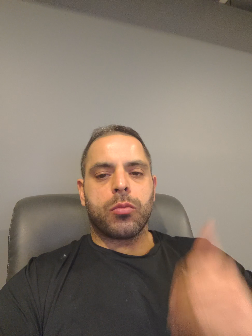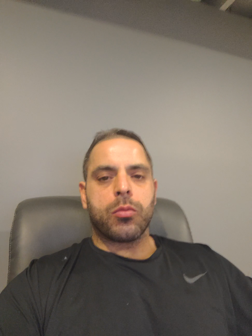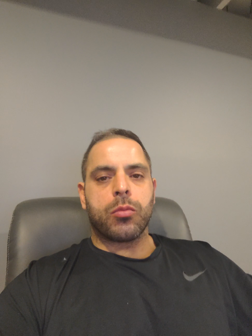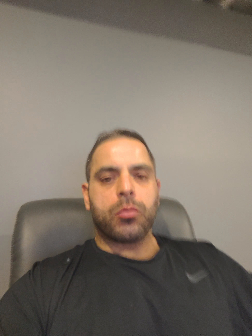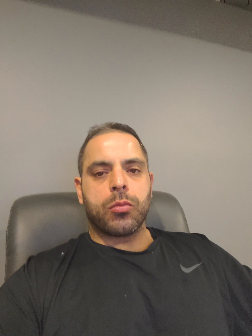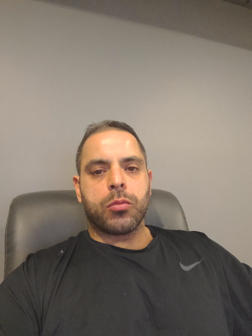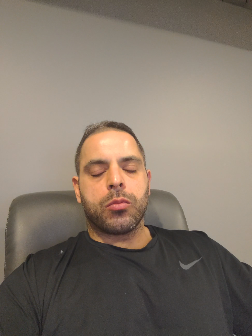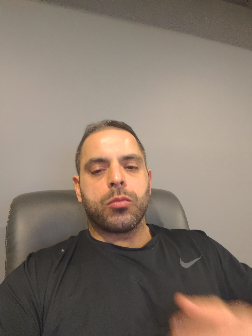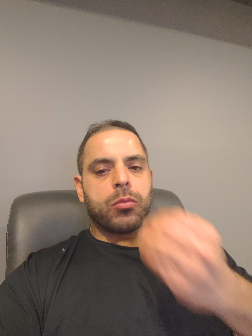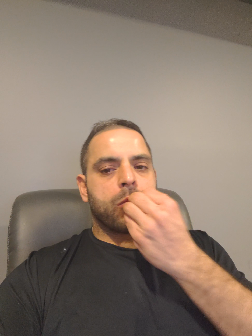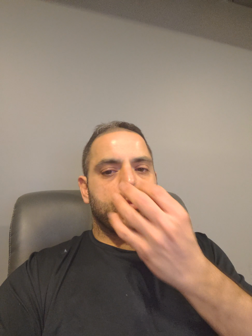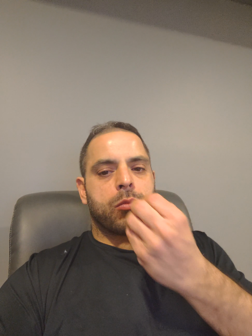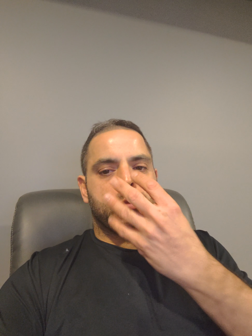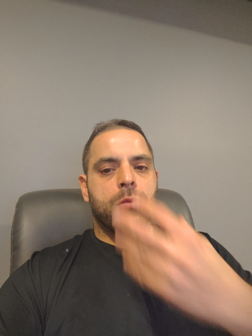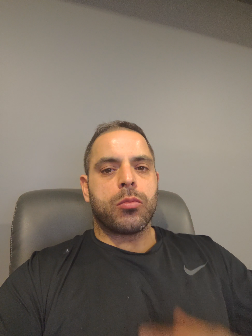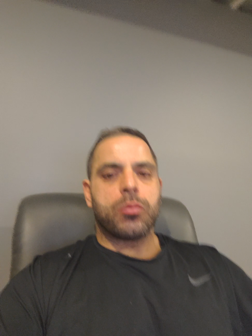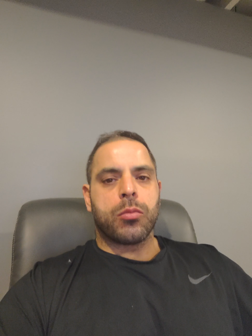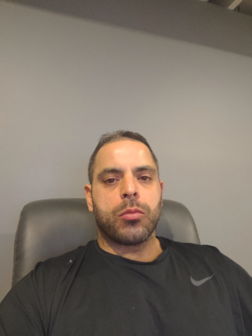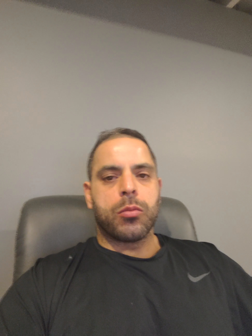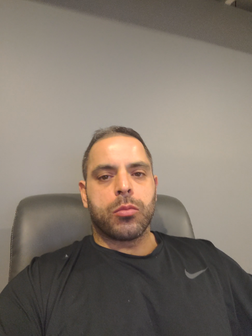snack